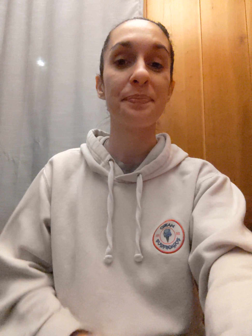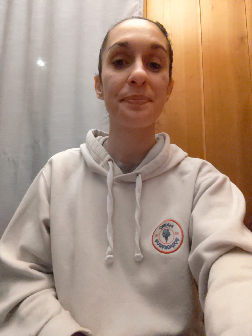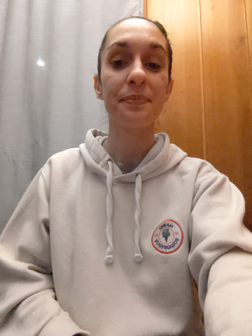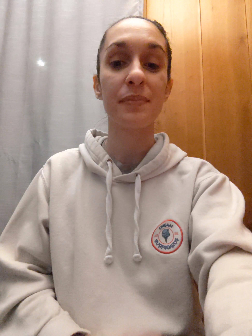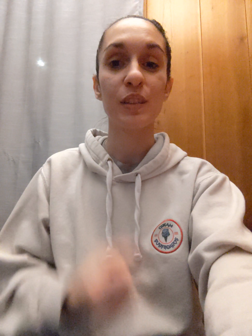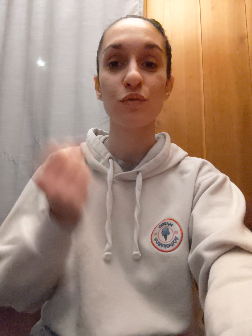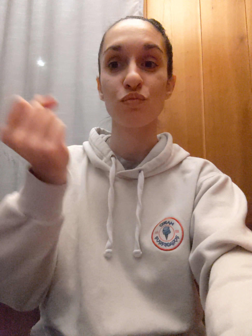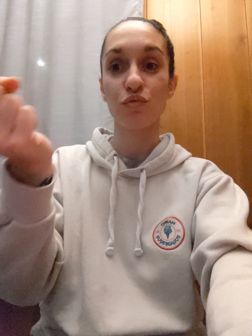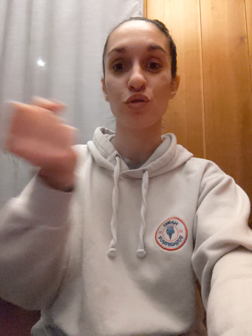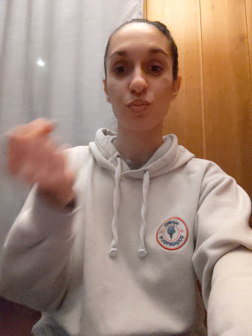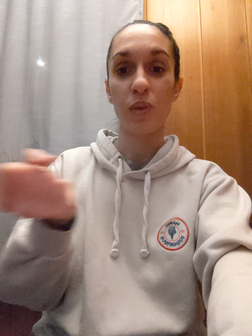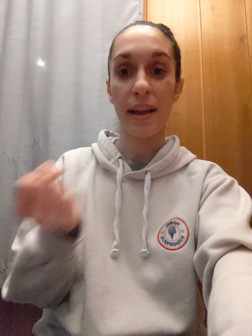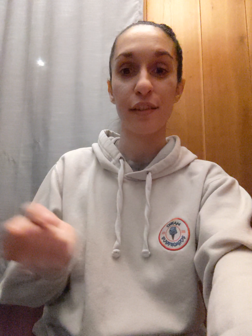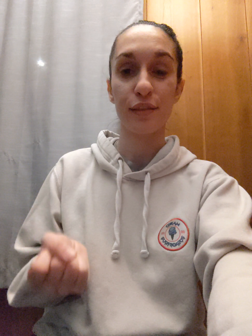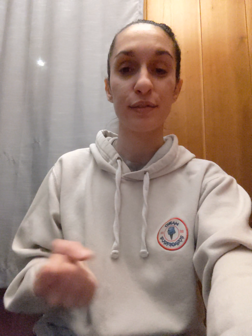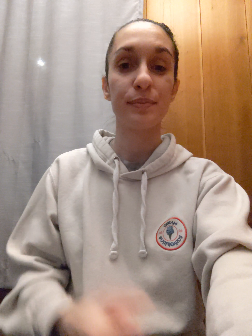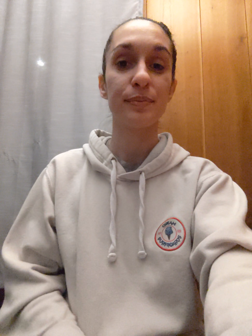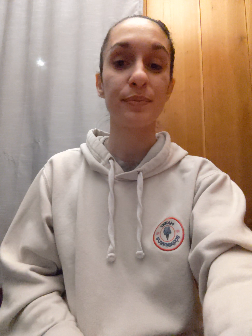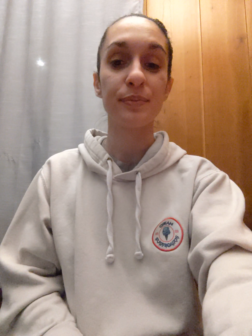drawer